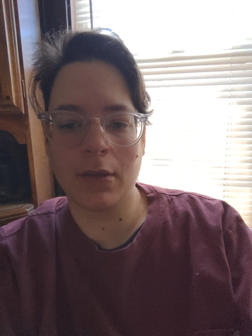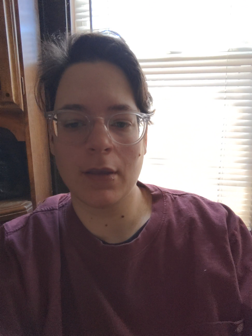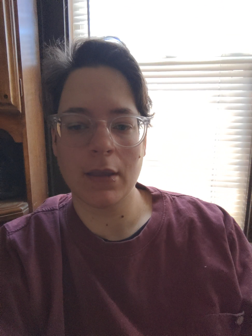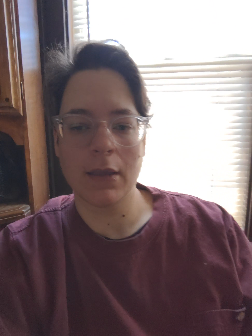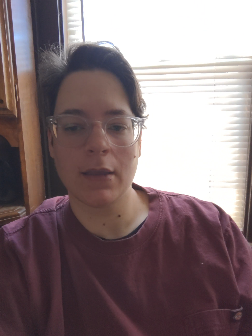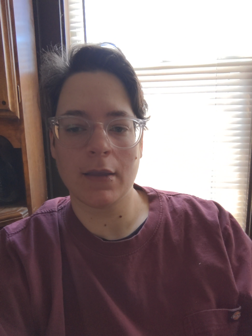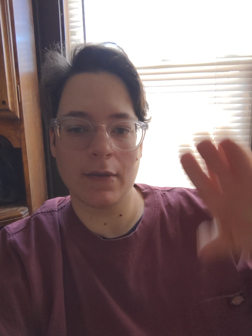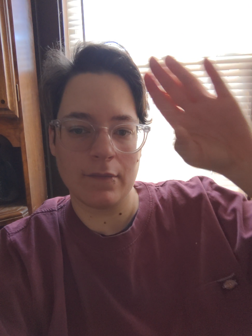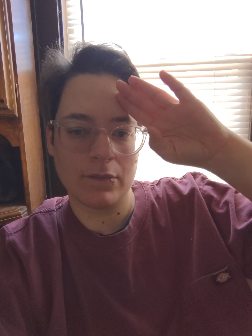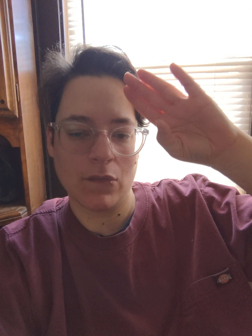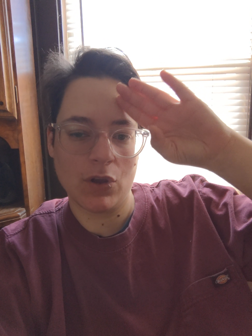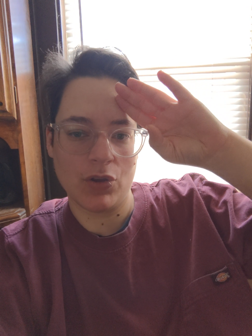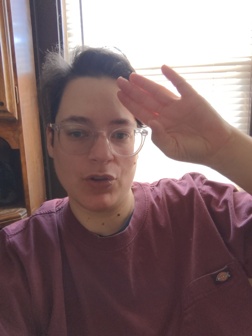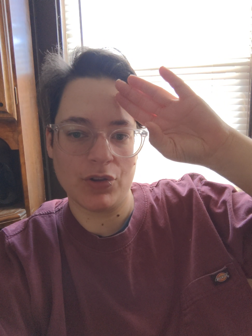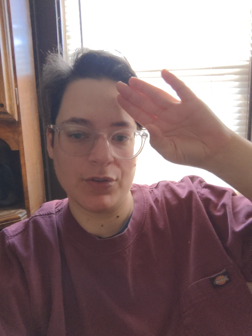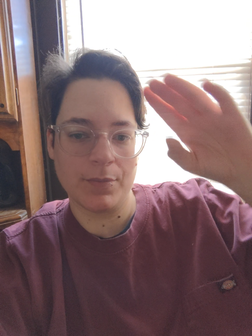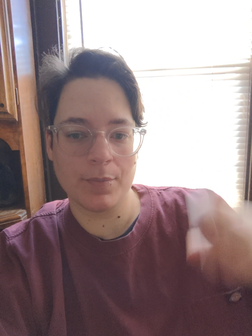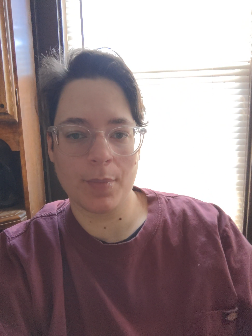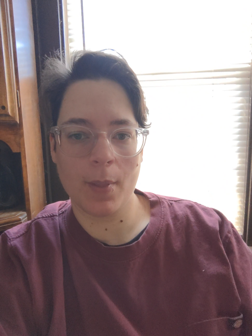fireman